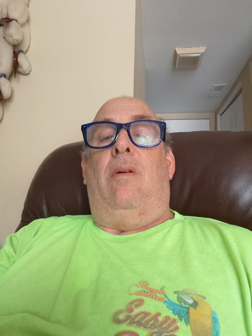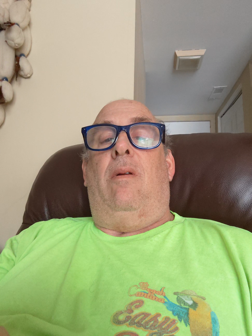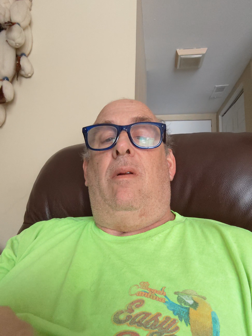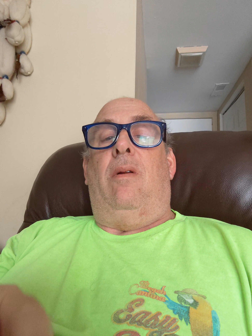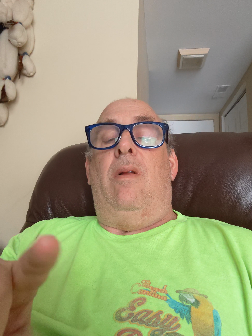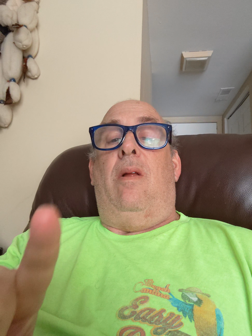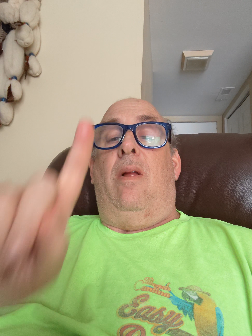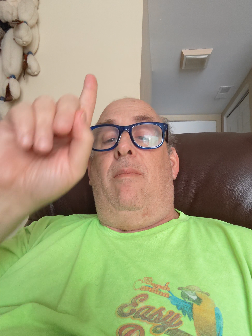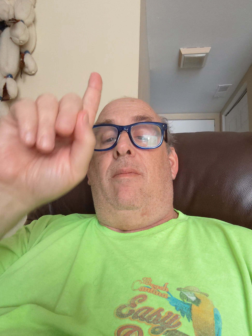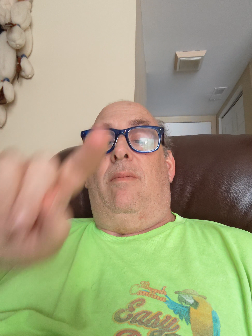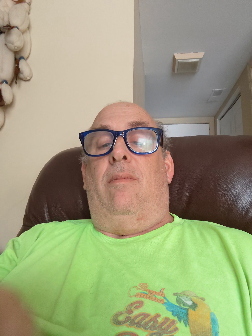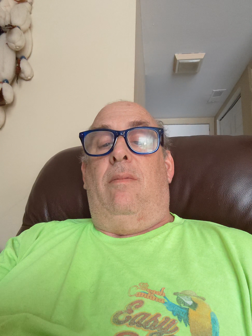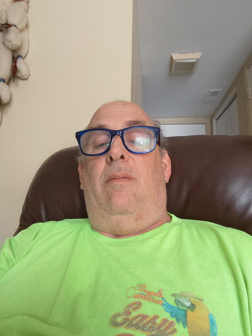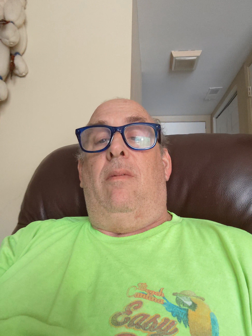up